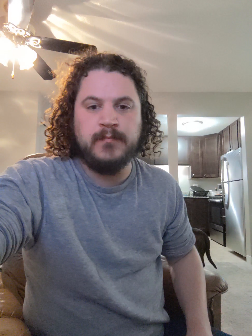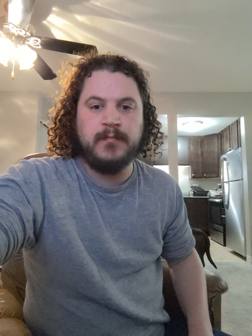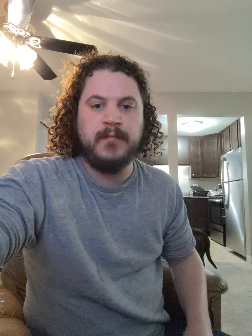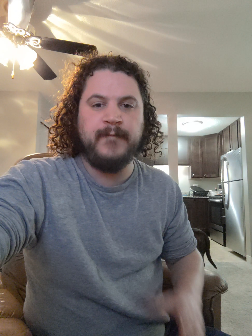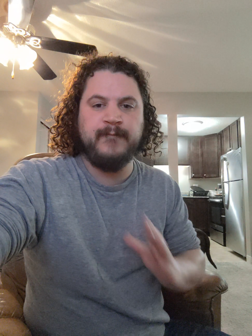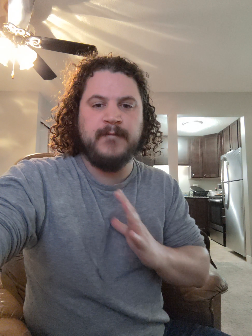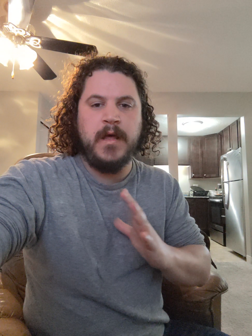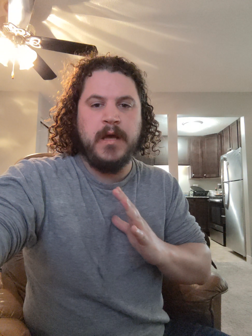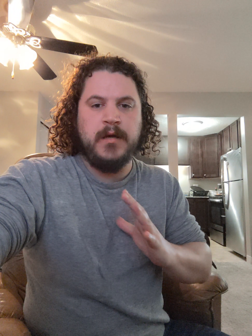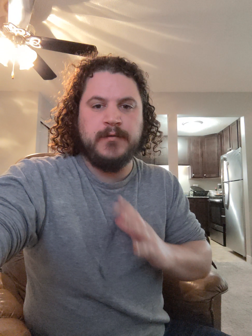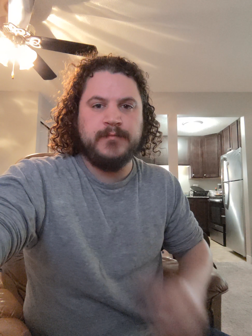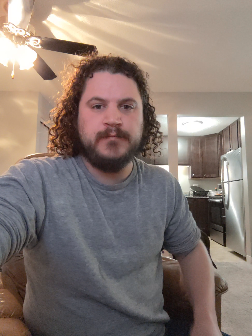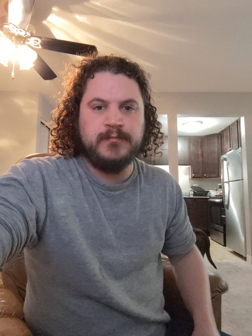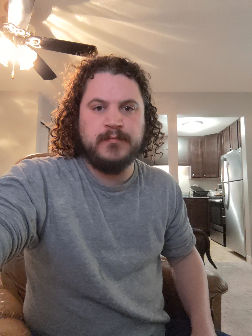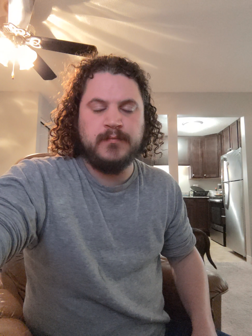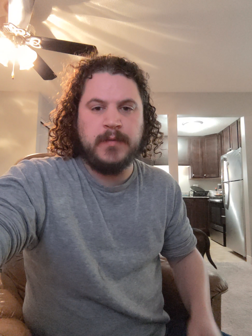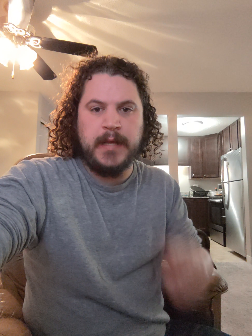fine